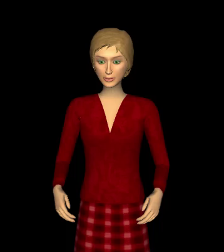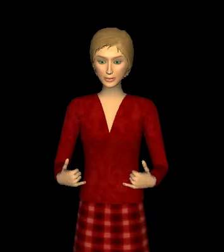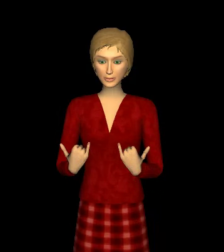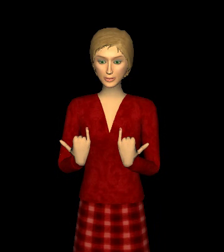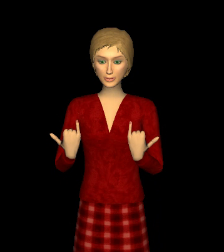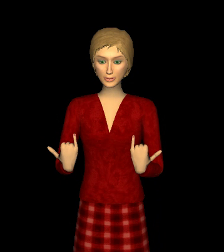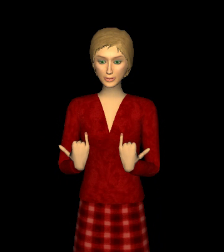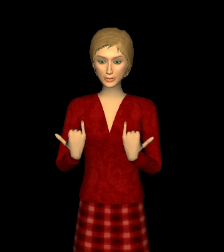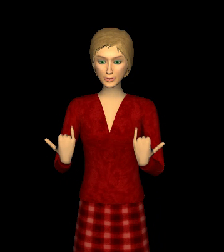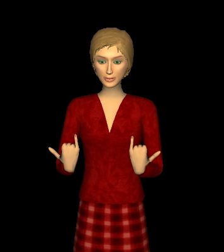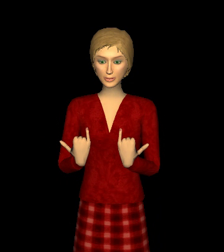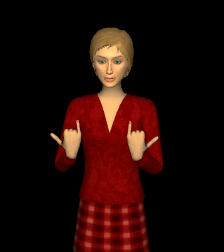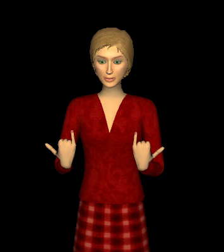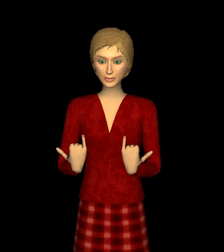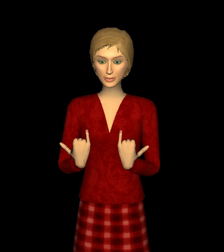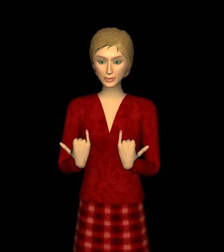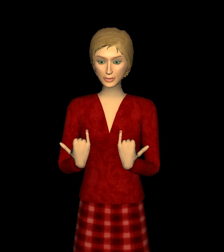لعبة